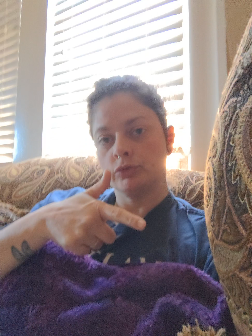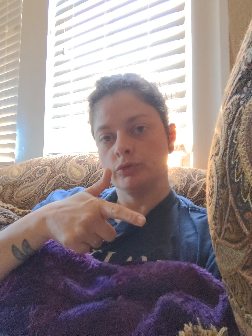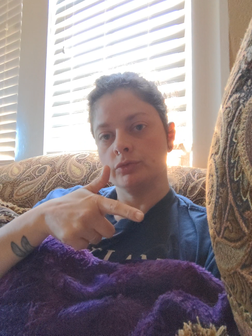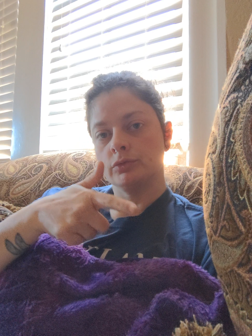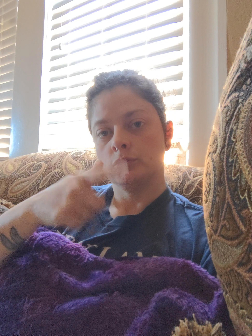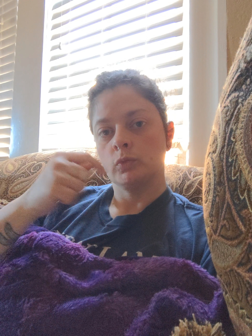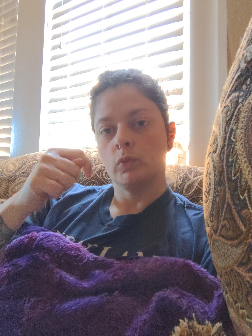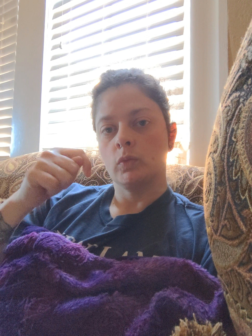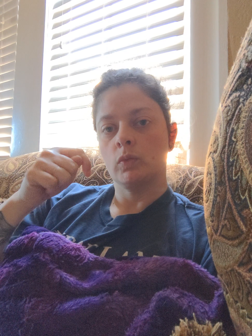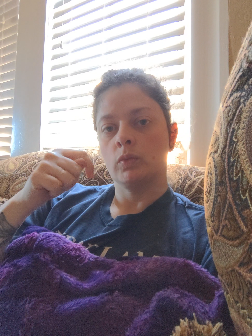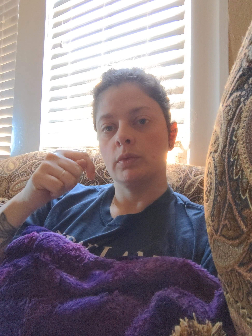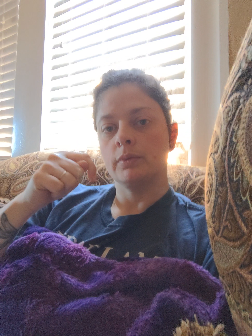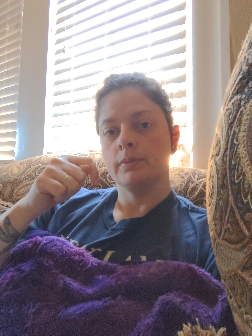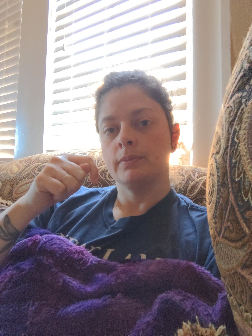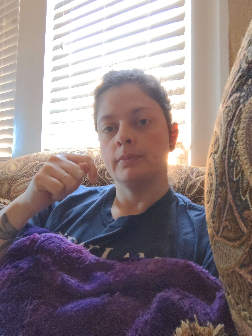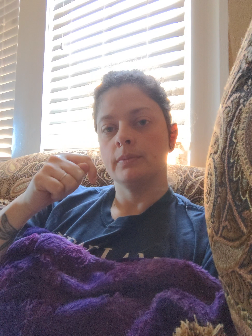toy